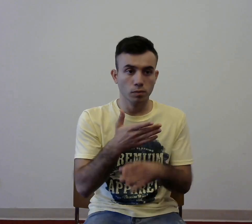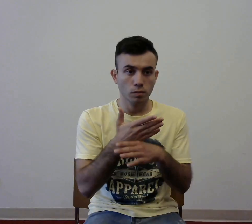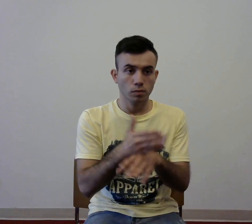xirda